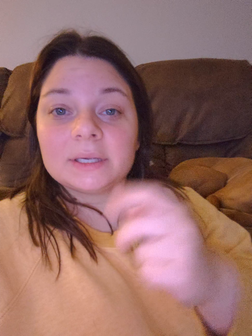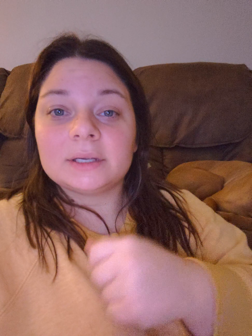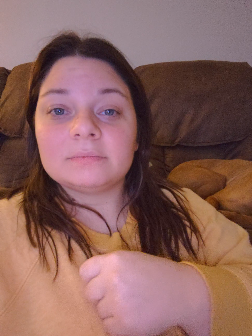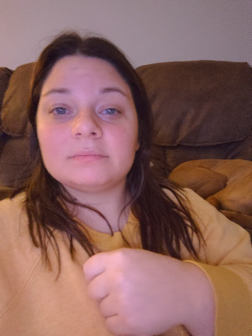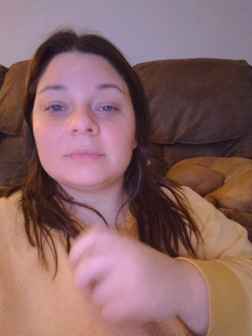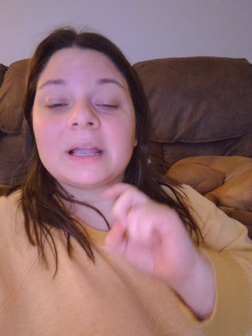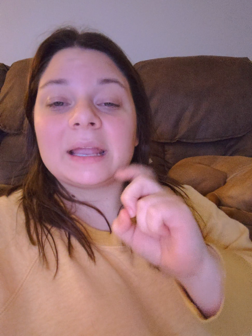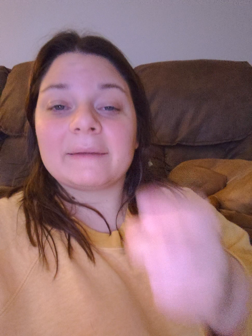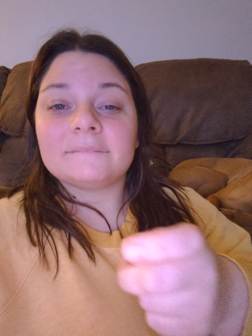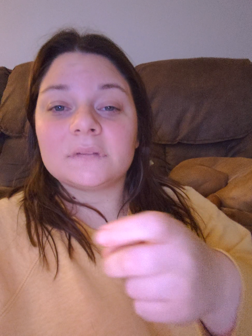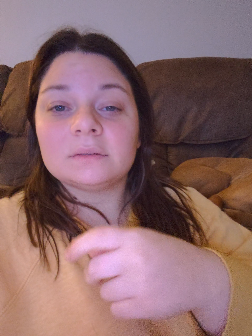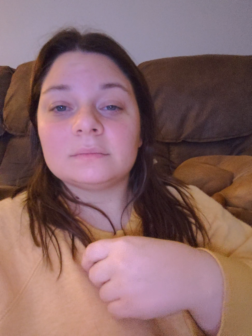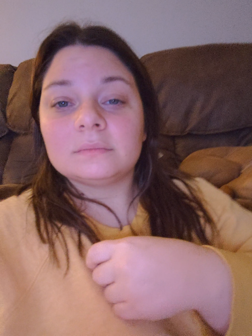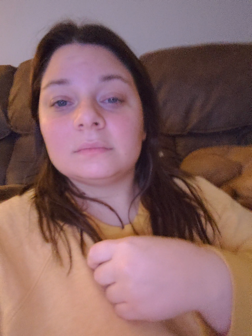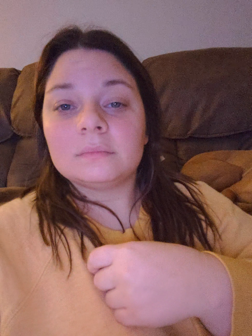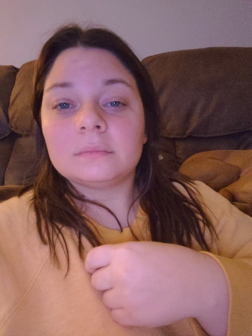give